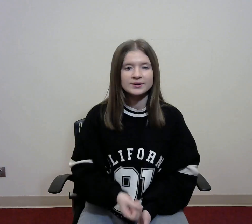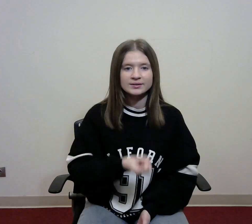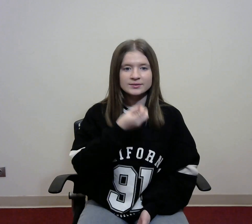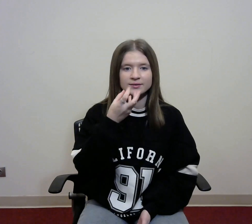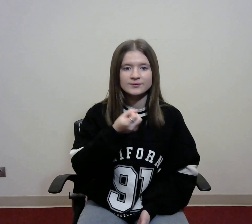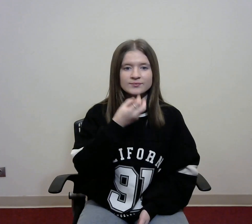bakı